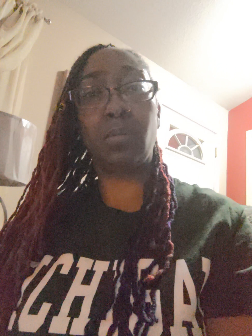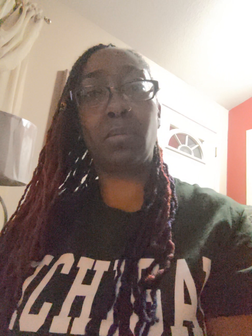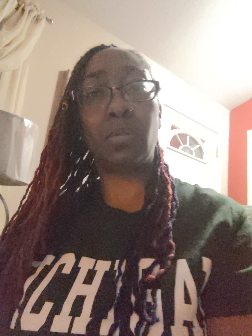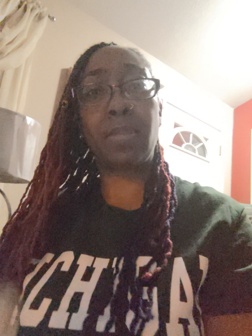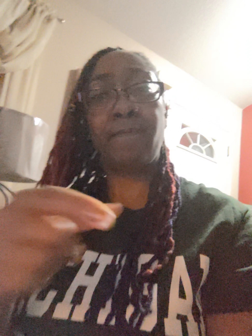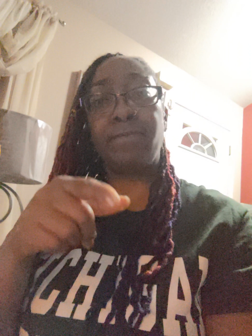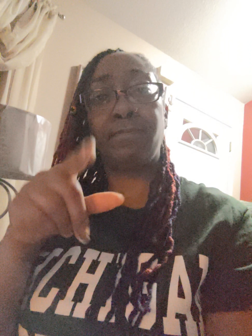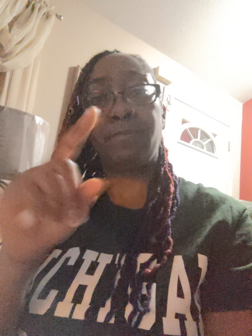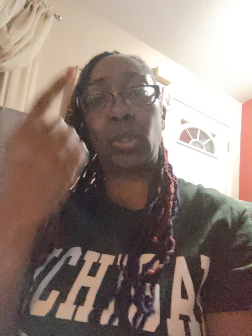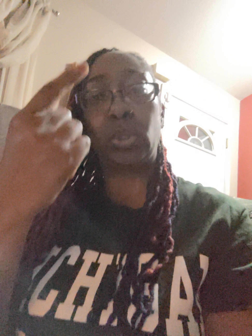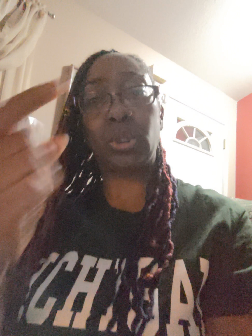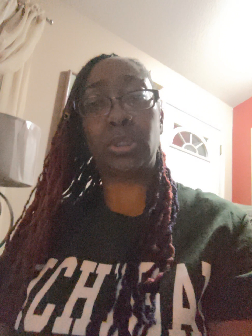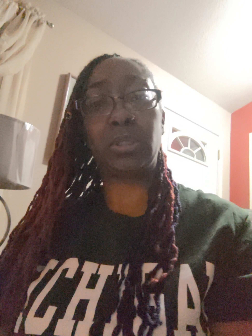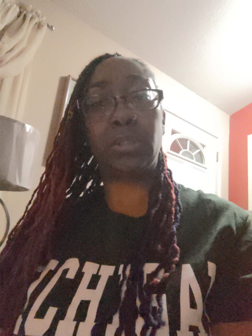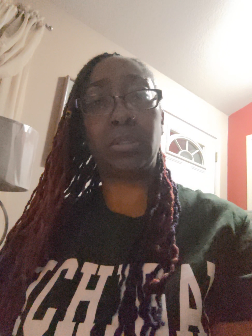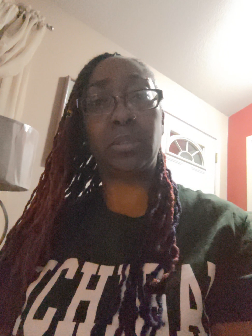first